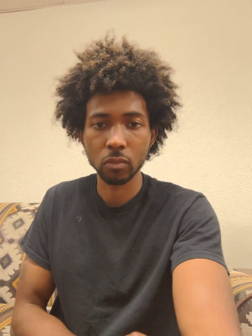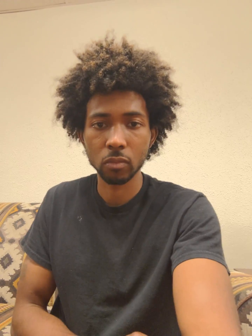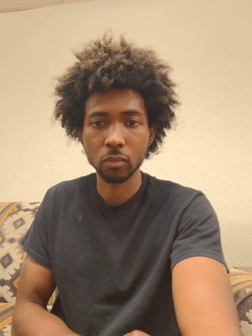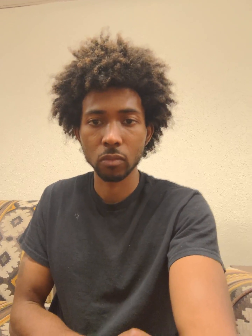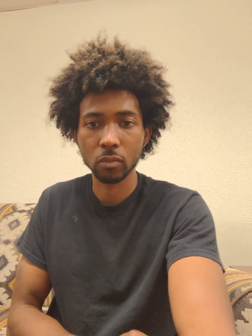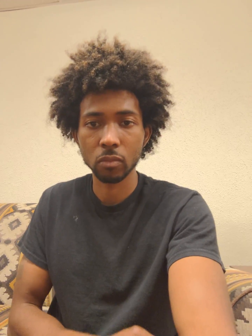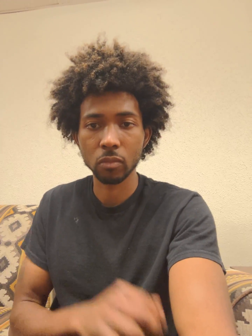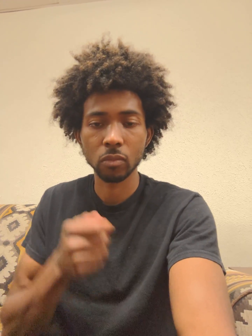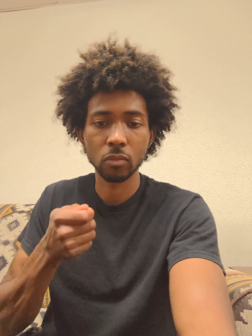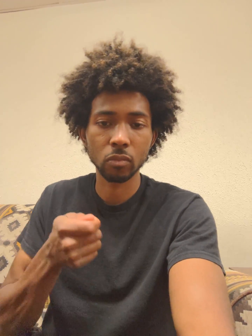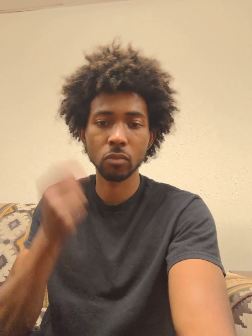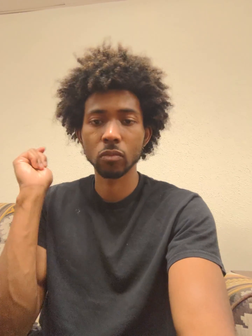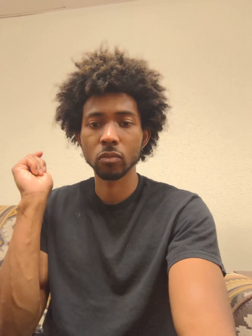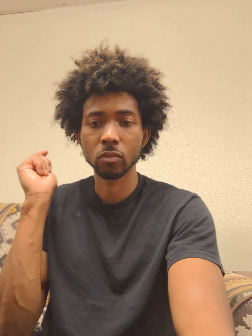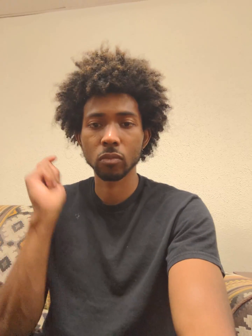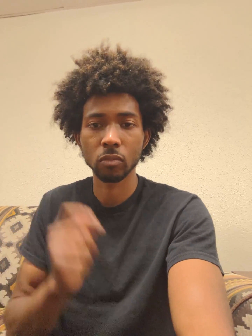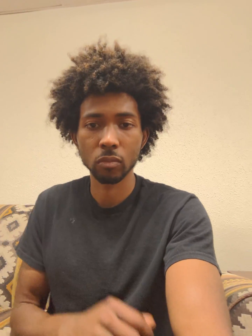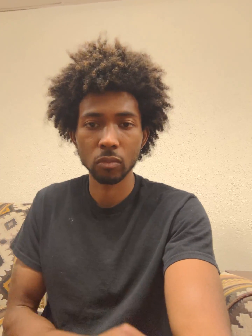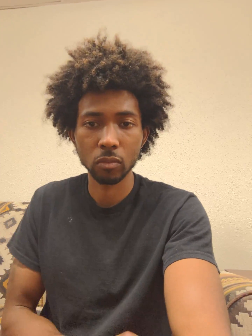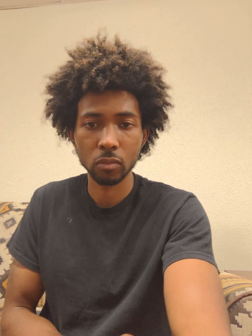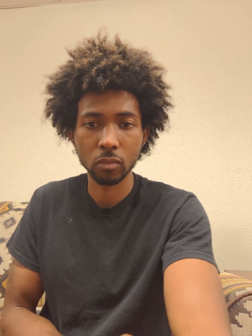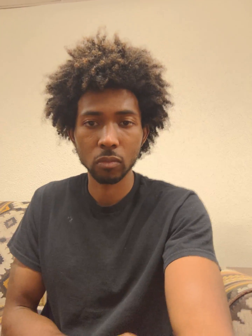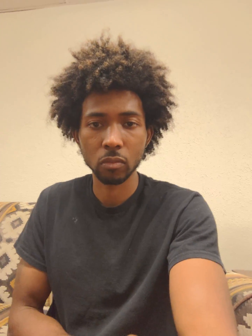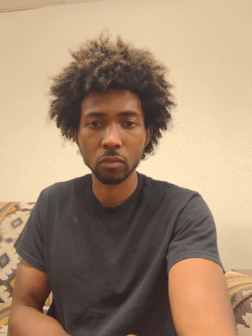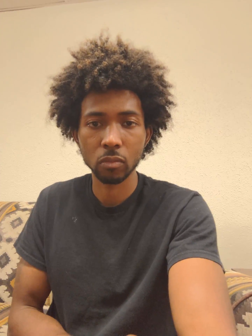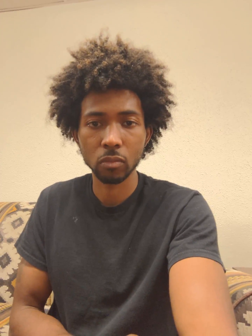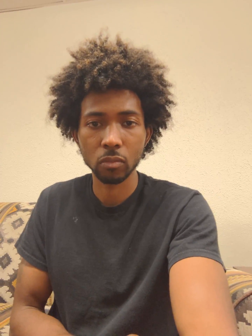rip